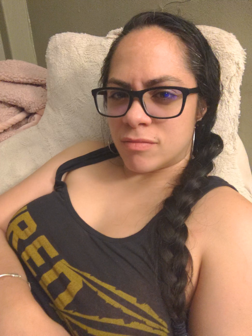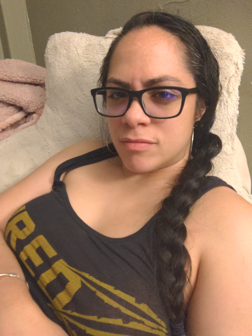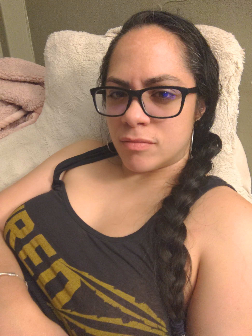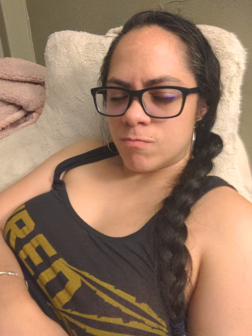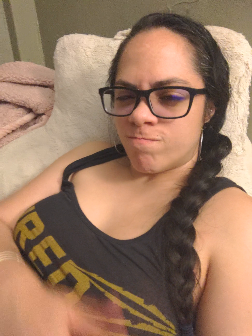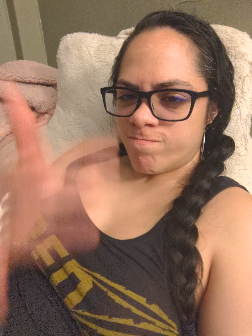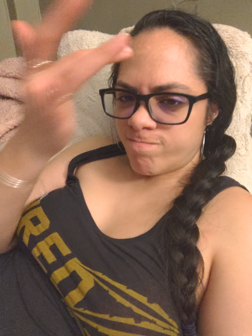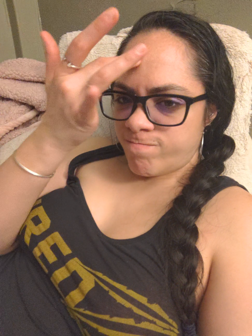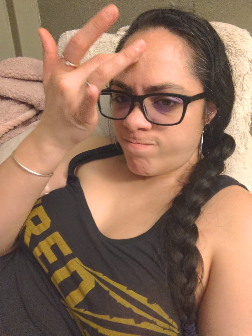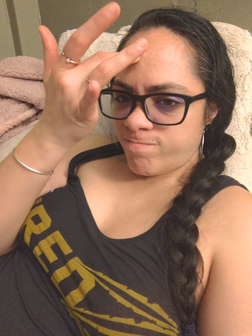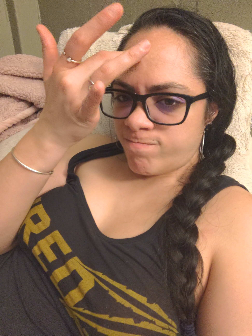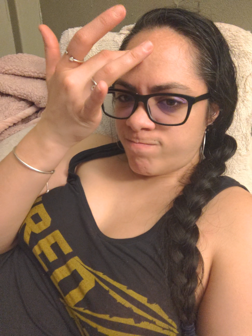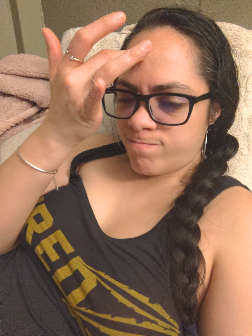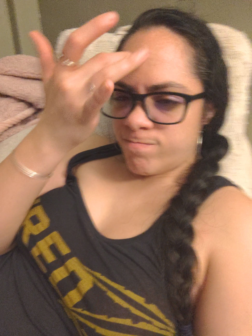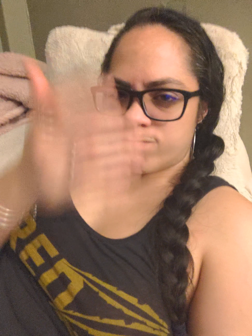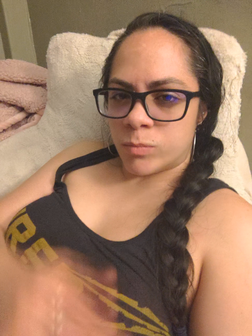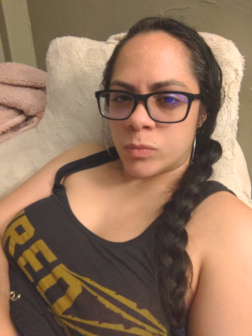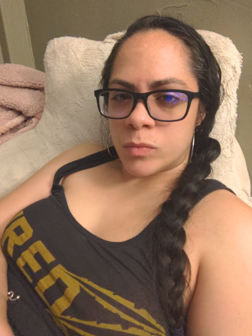sick